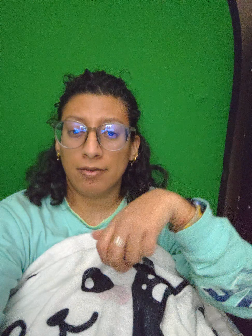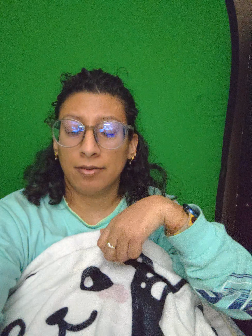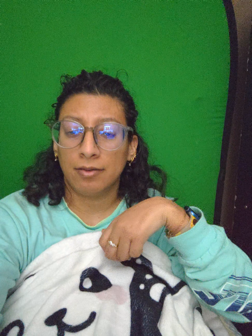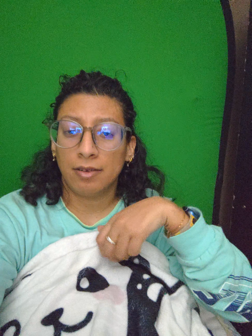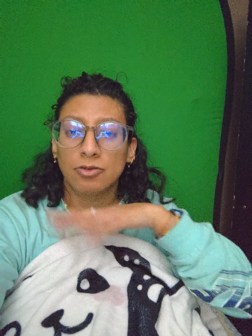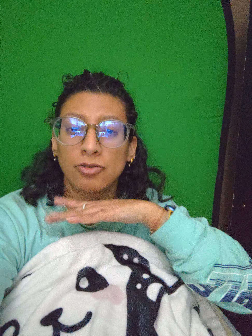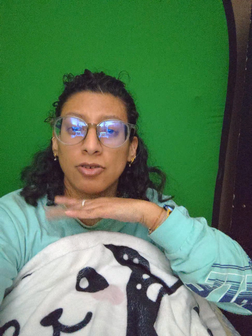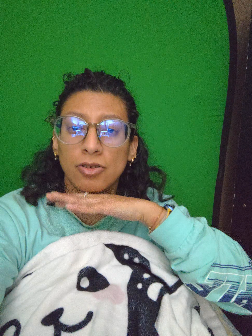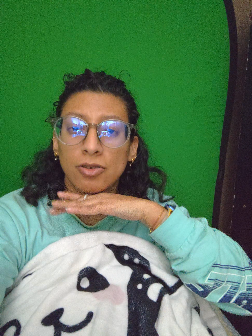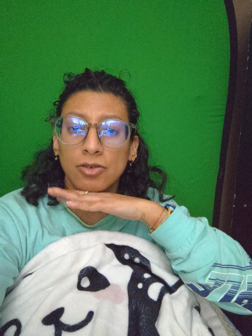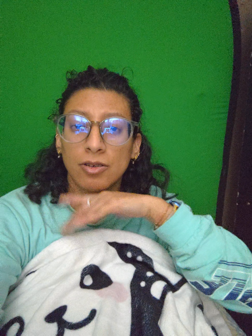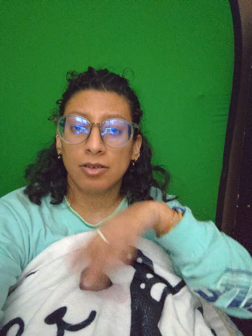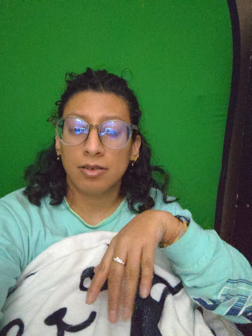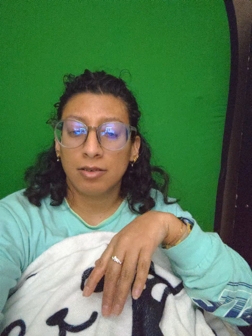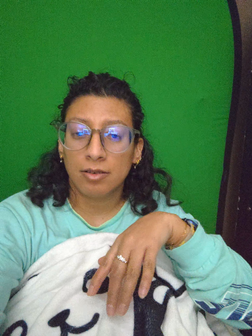dirty